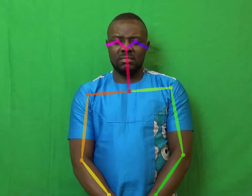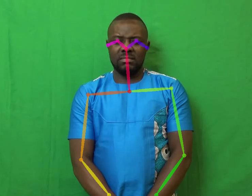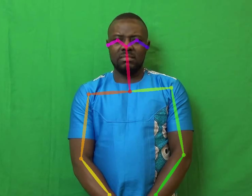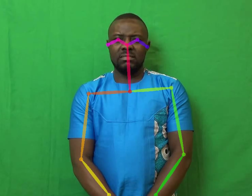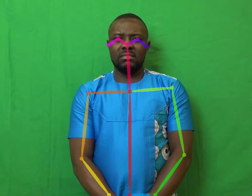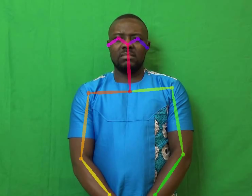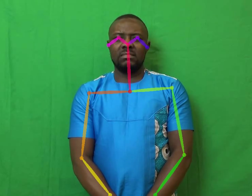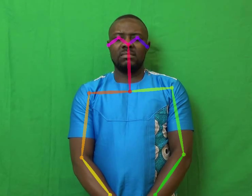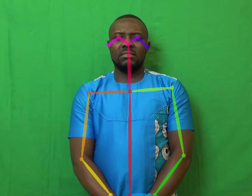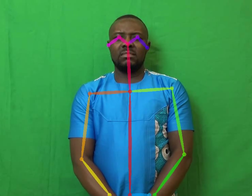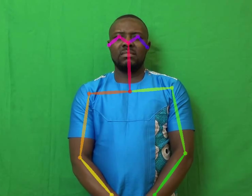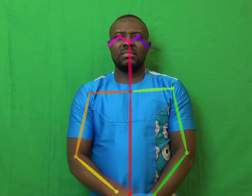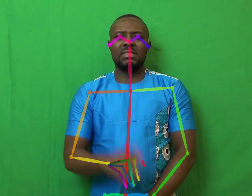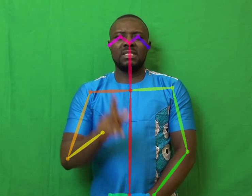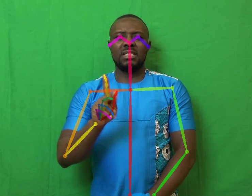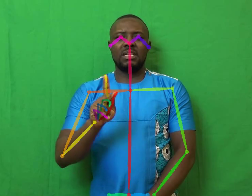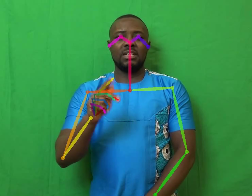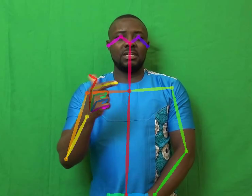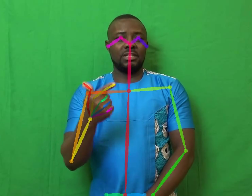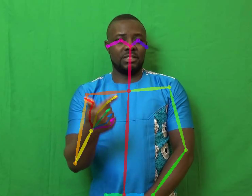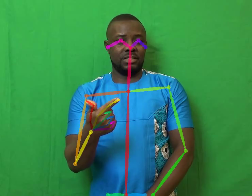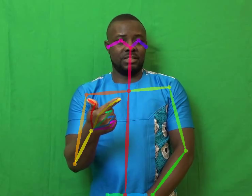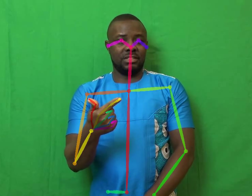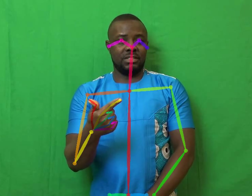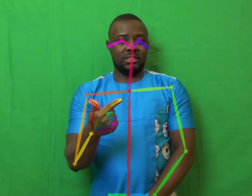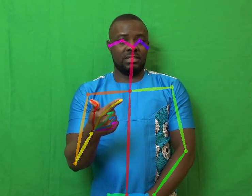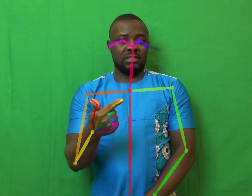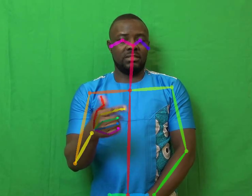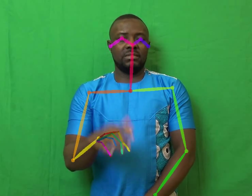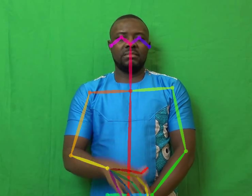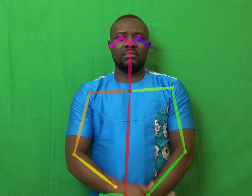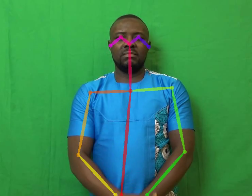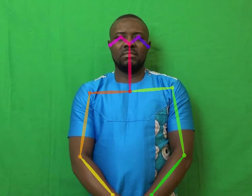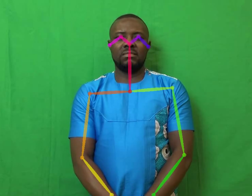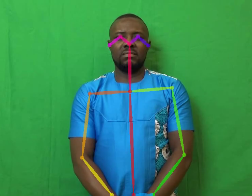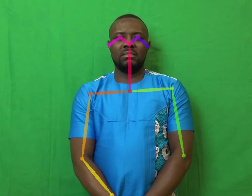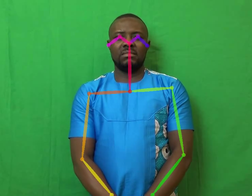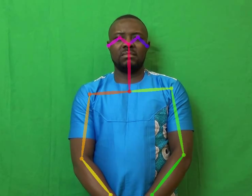kindergarten